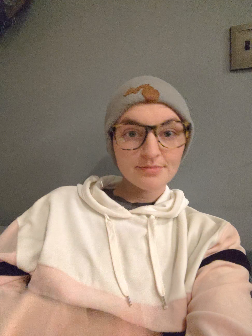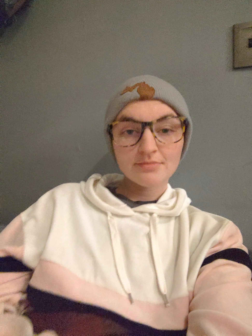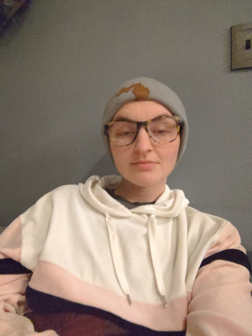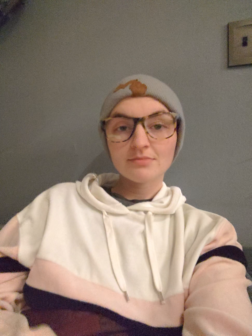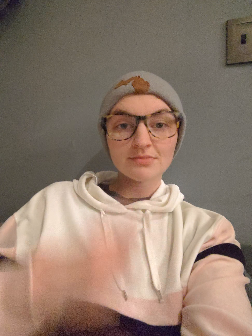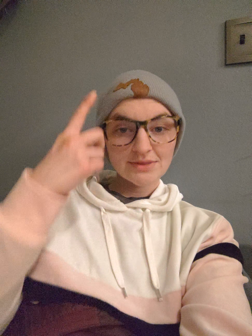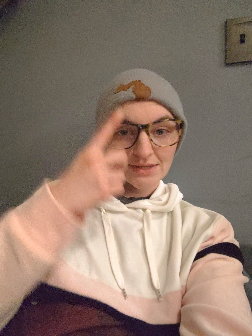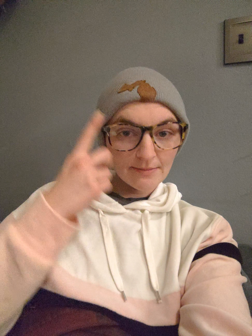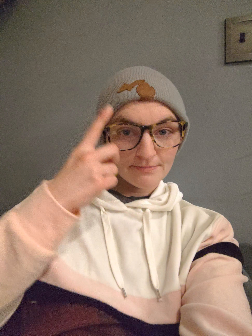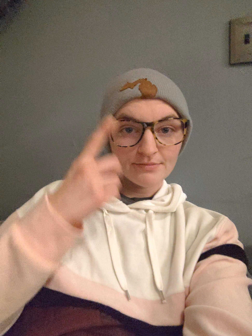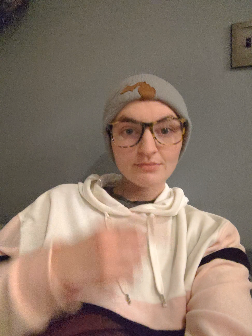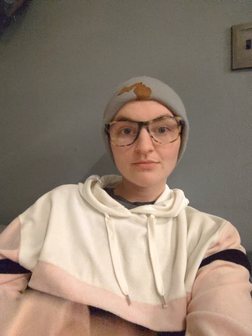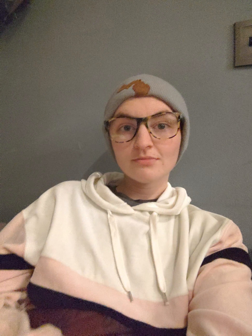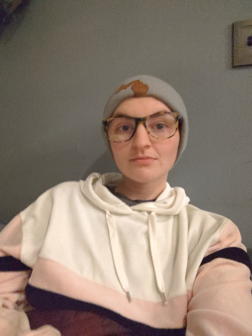think